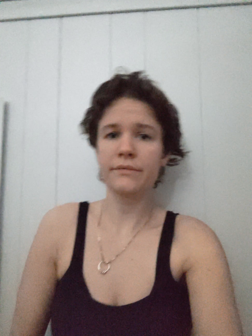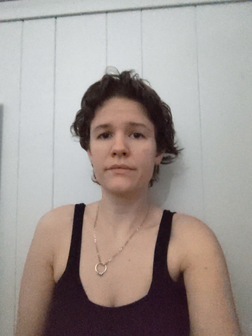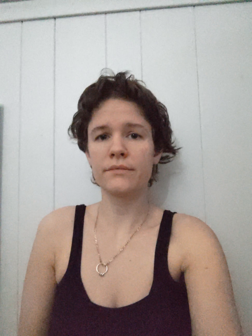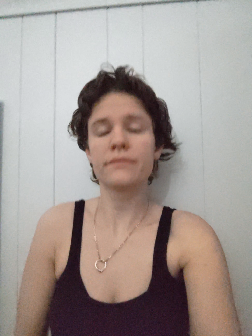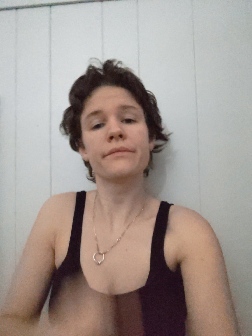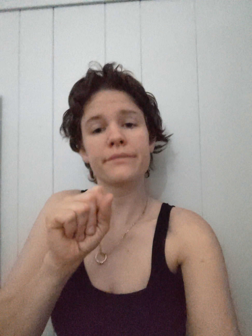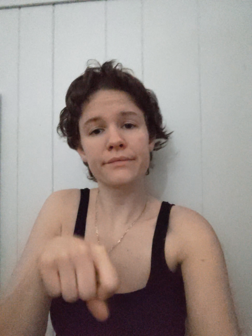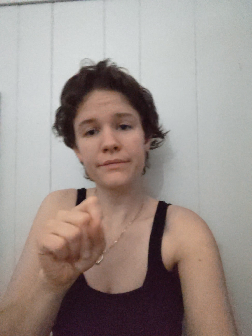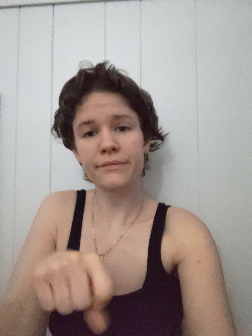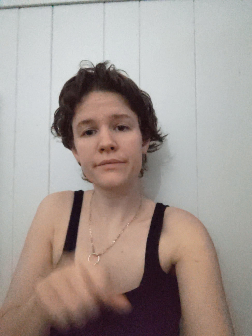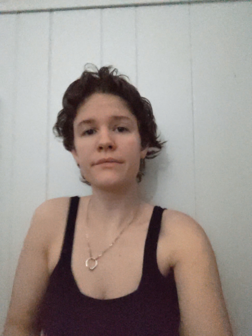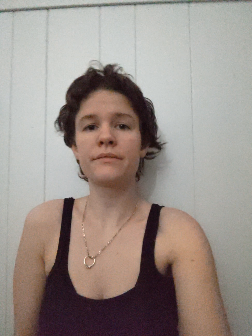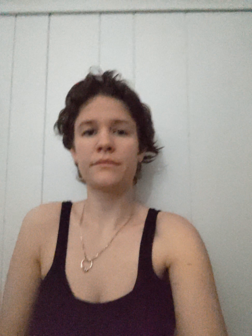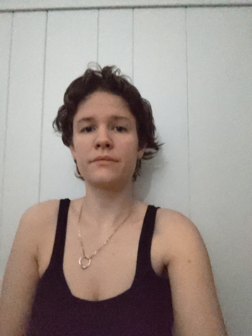yes